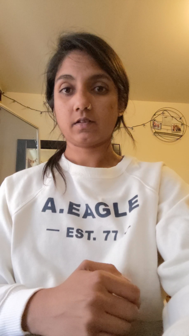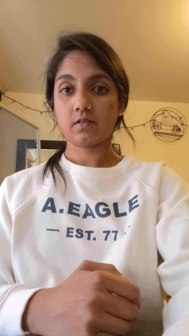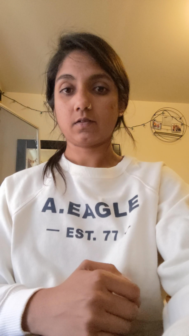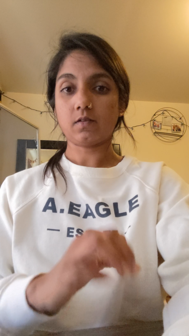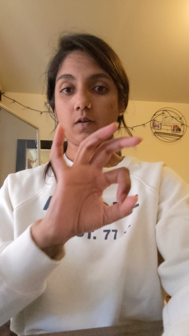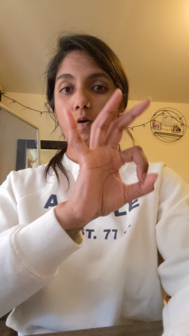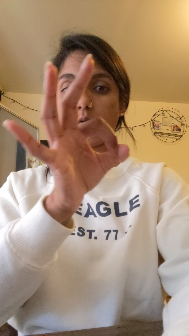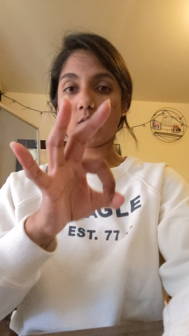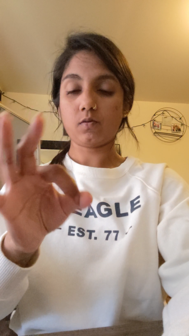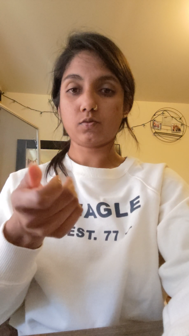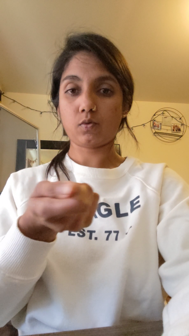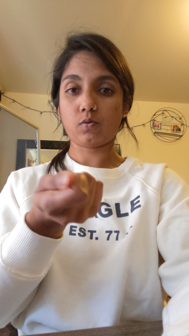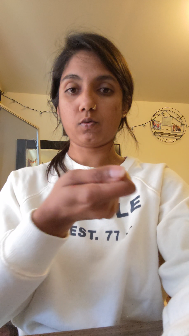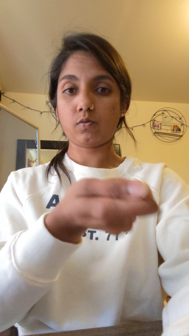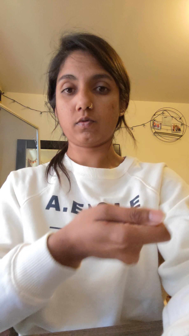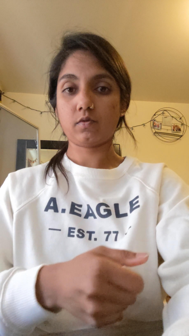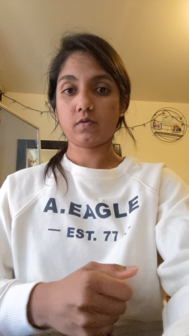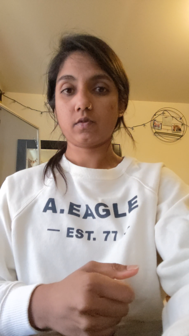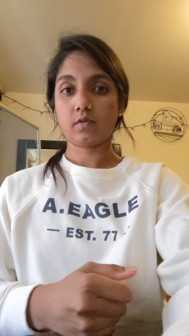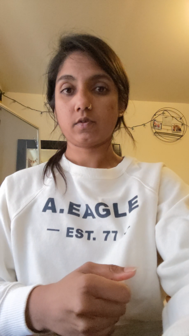hose